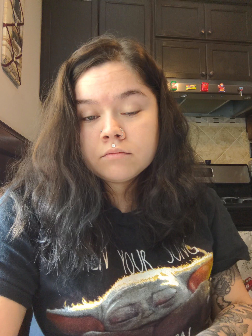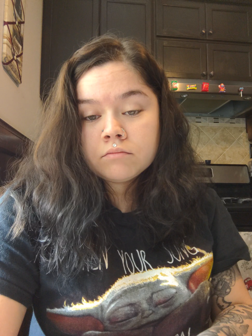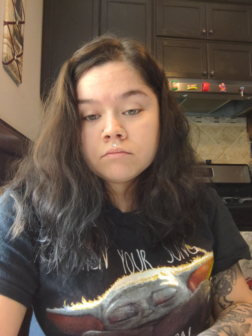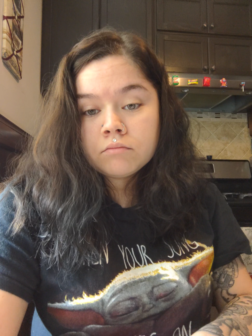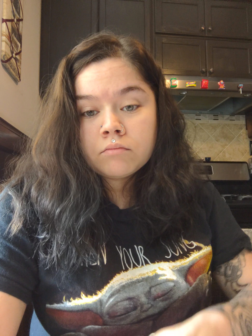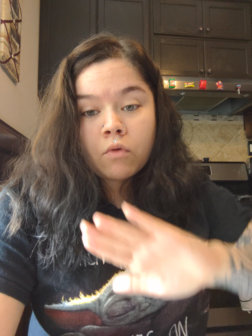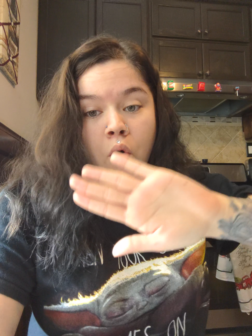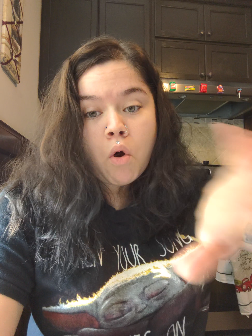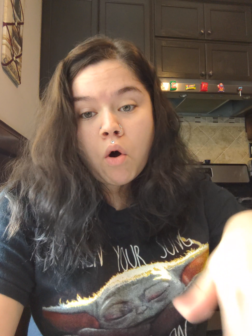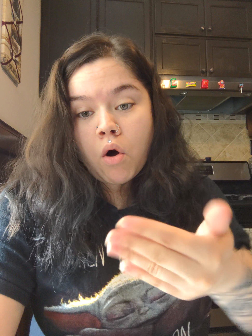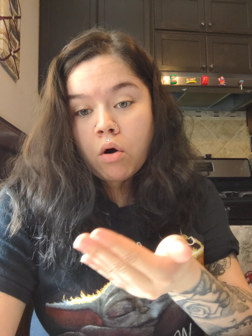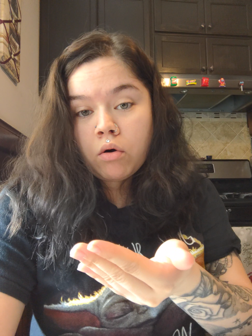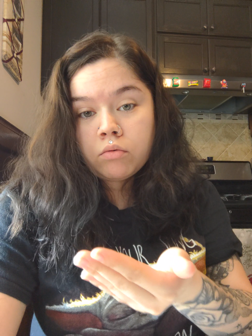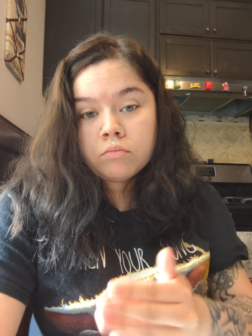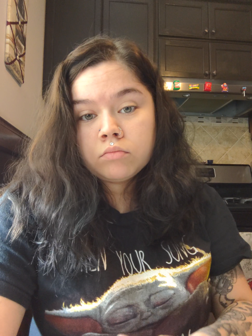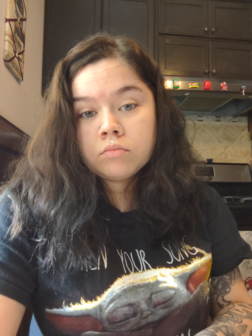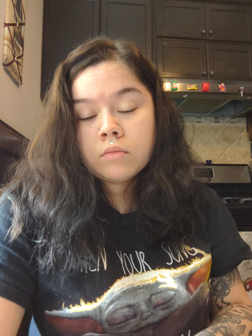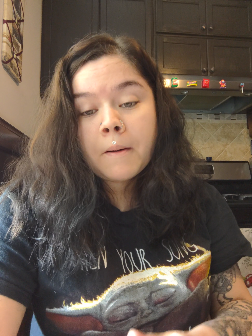all